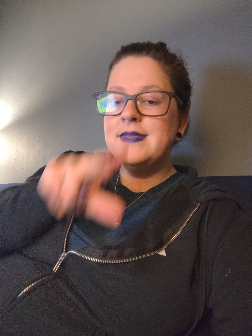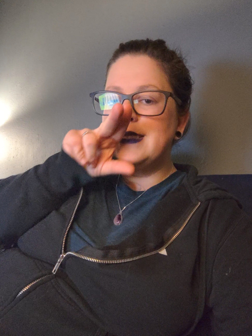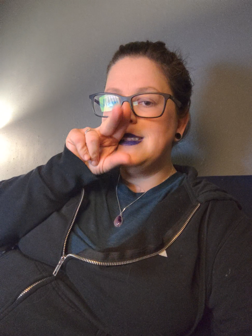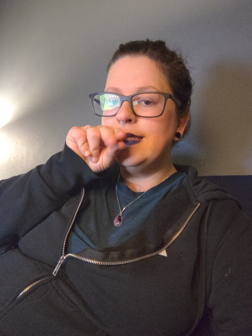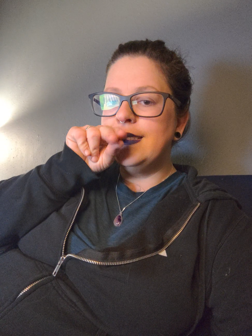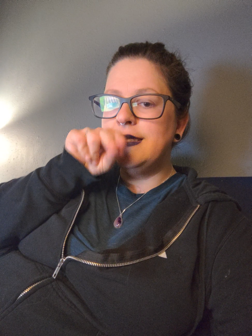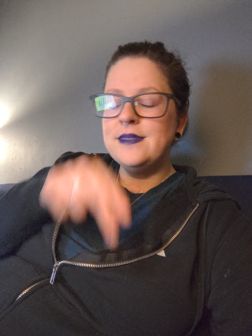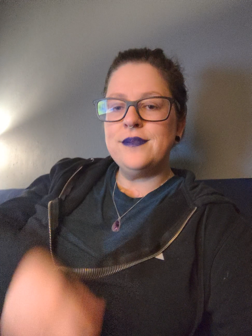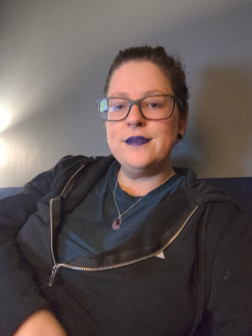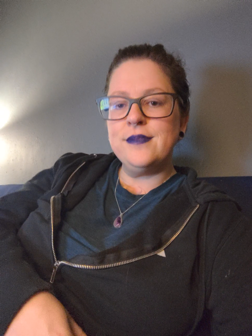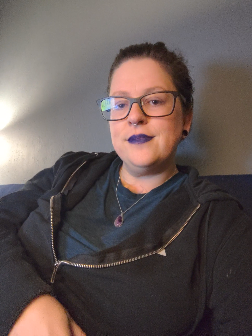duck